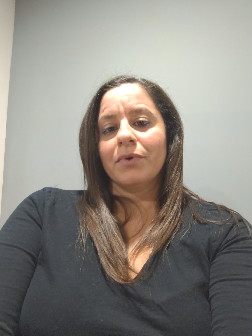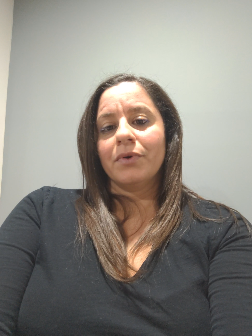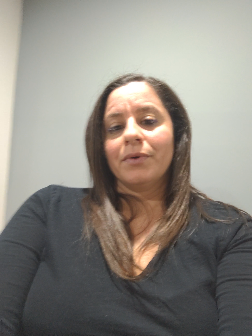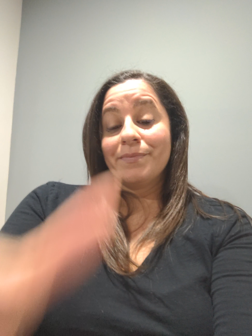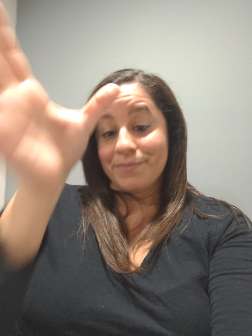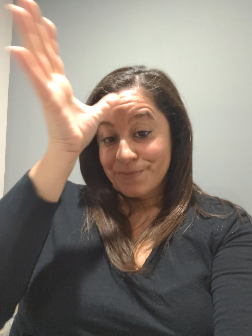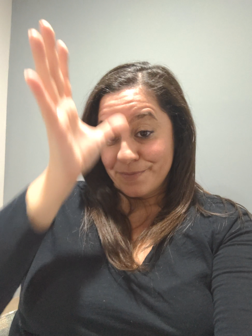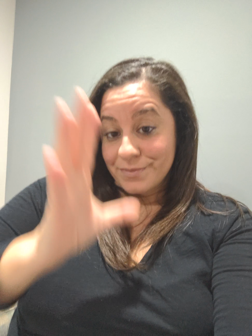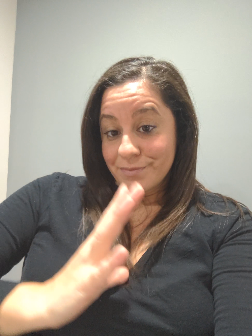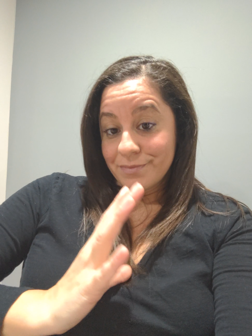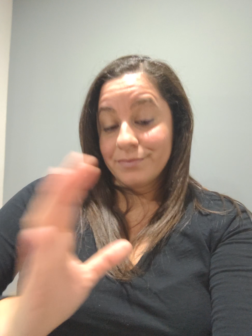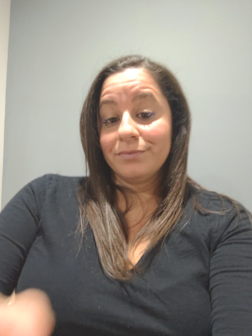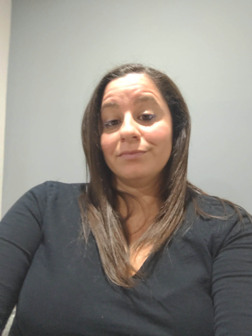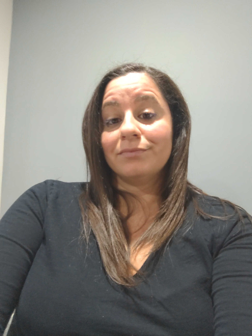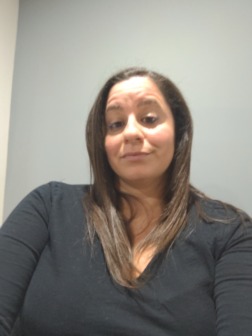man